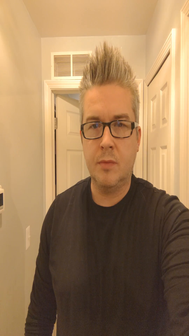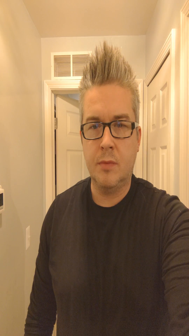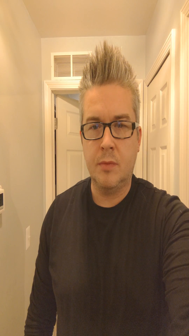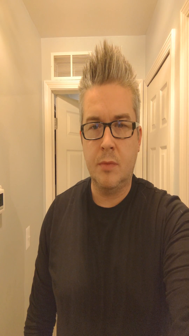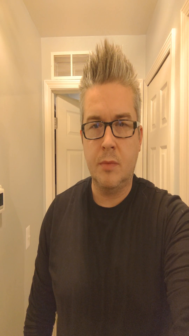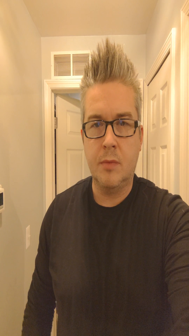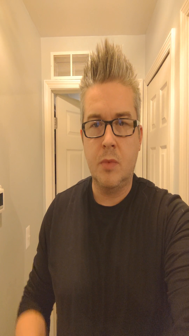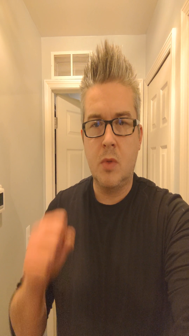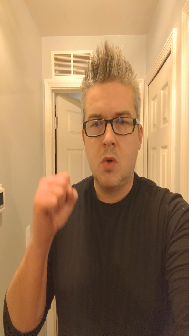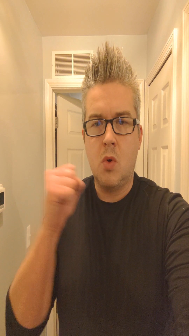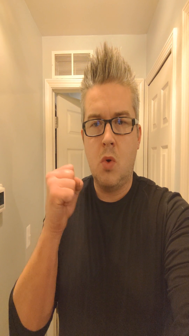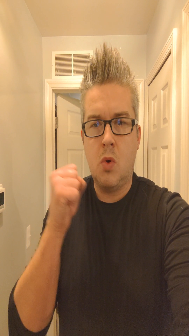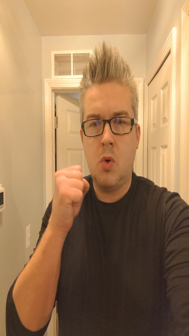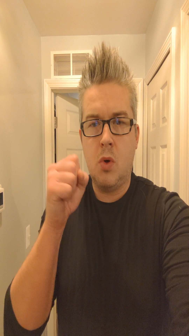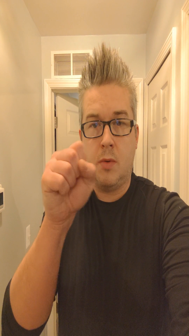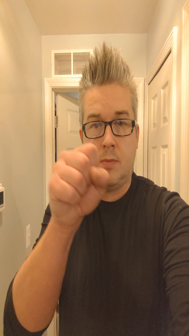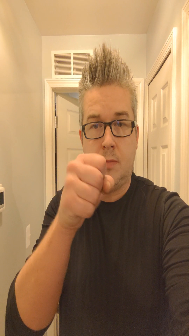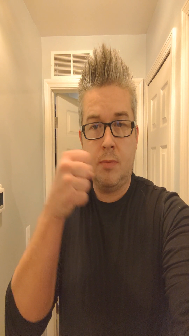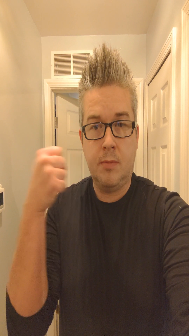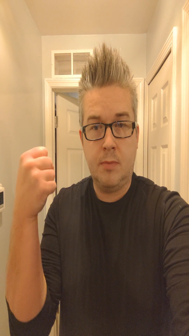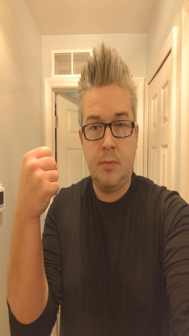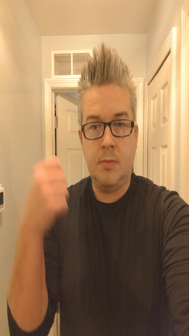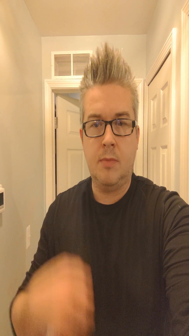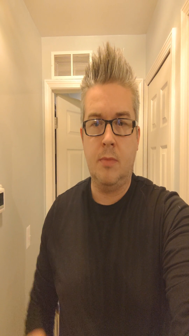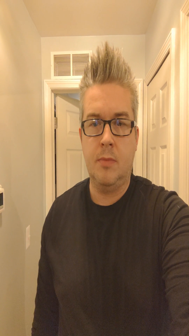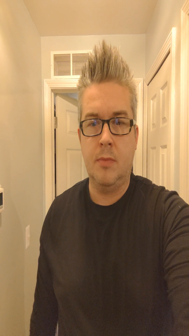refrigerator